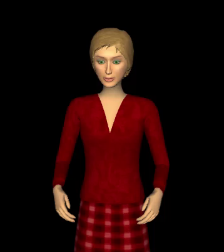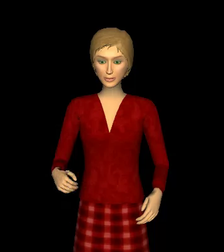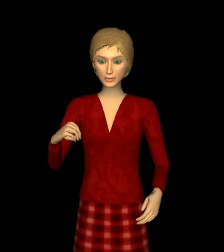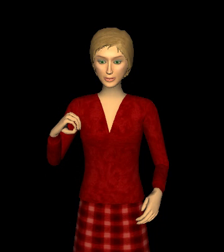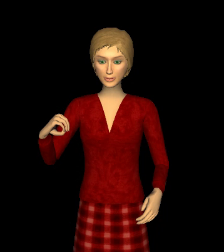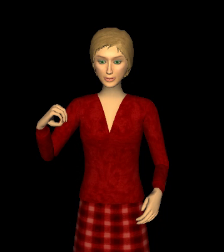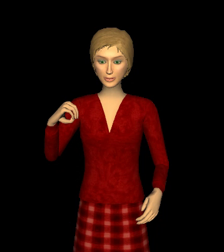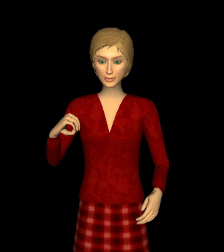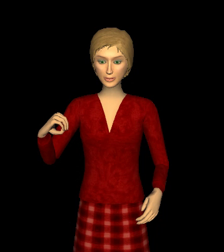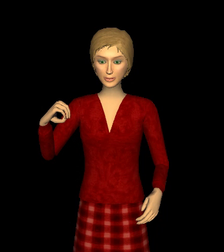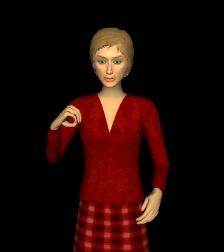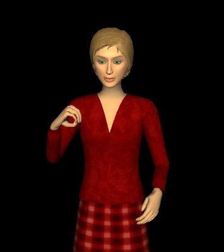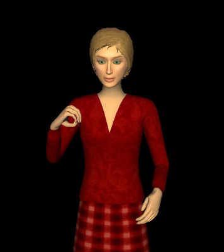أكتوبر